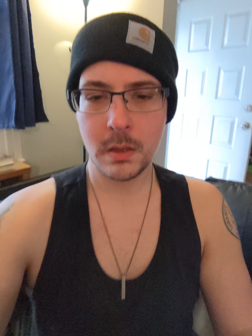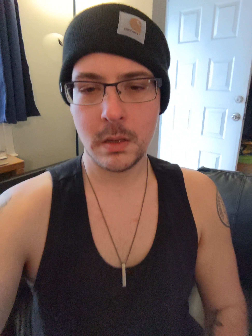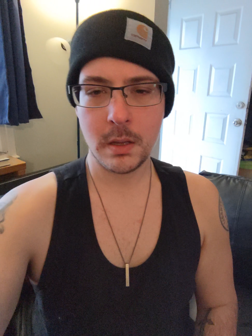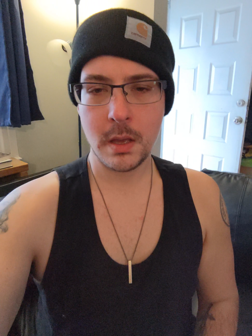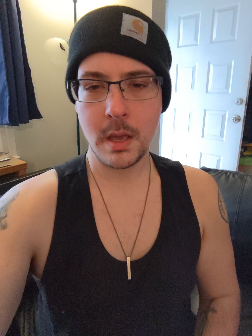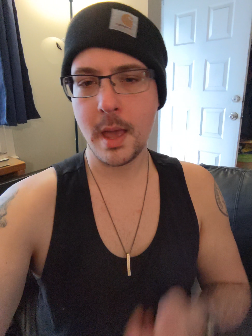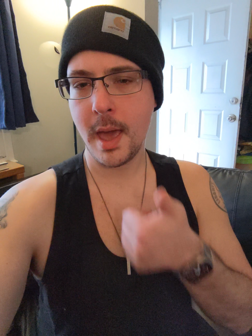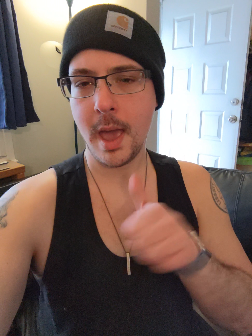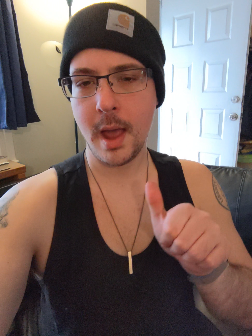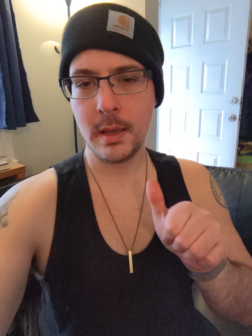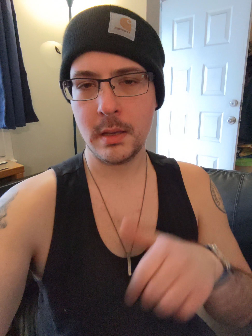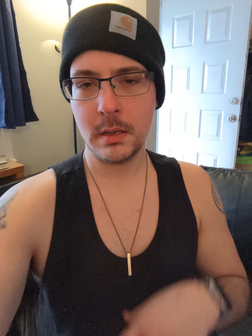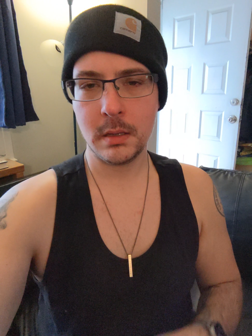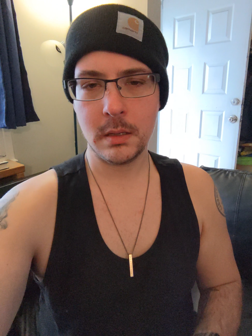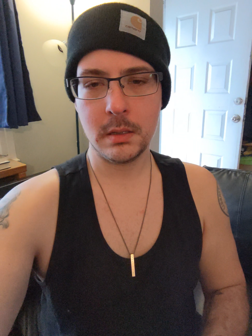any